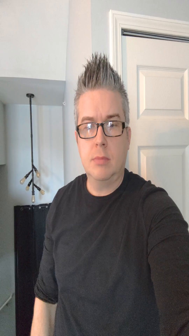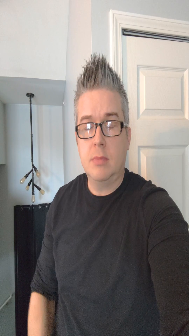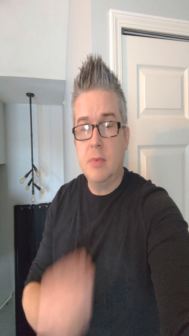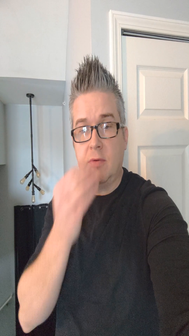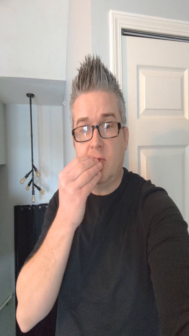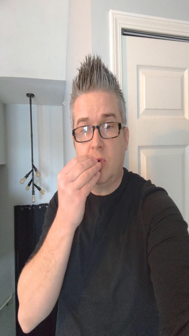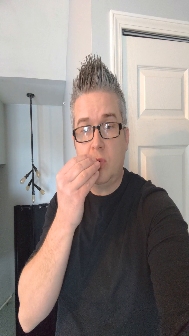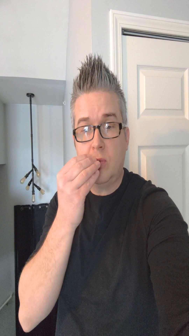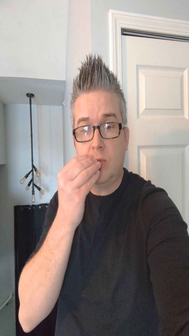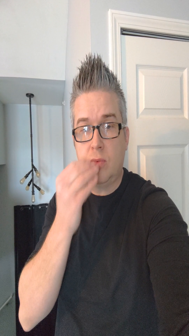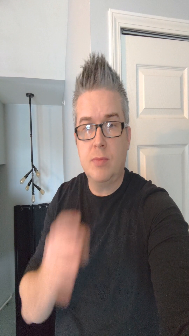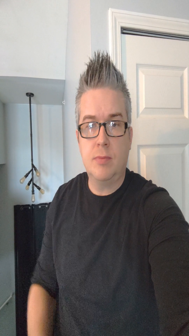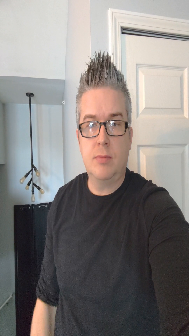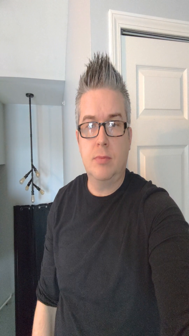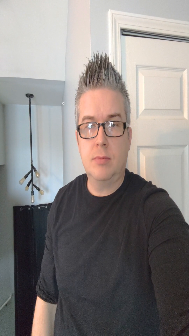food